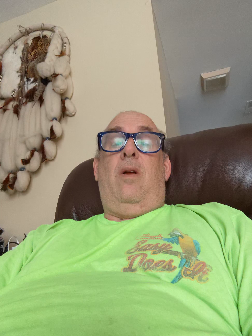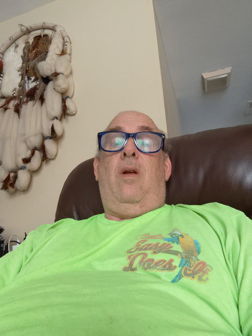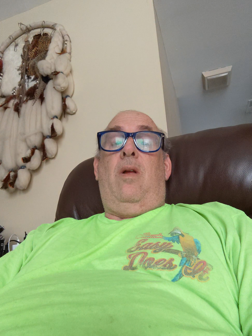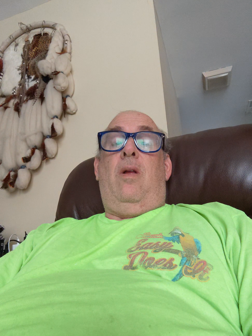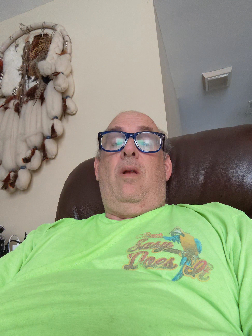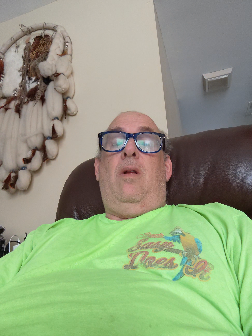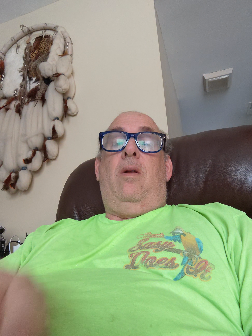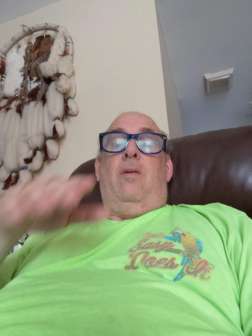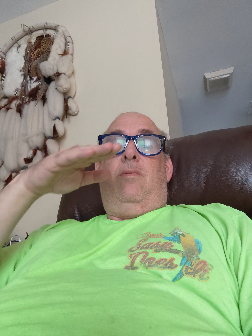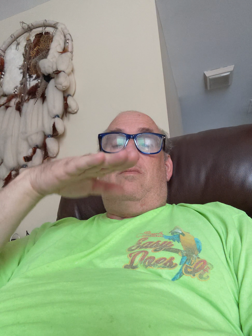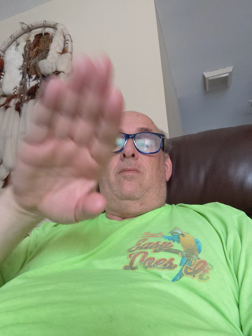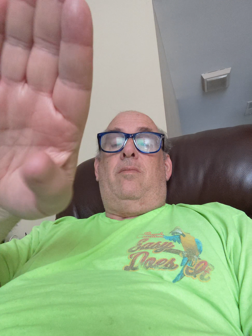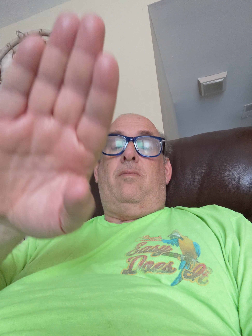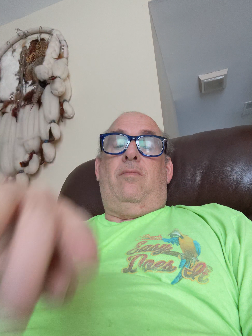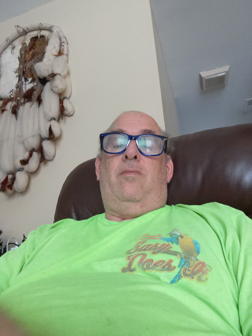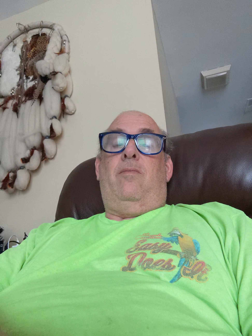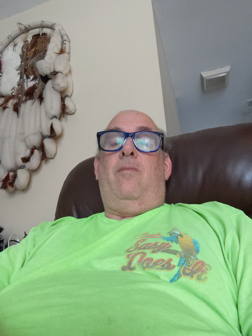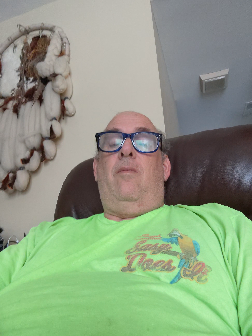into